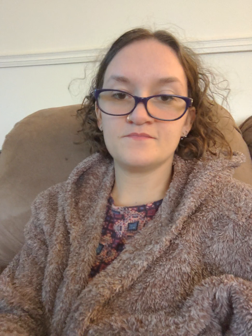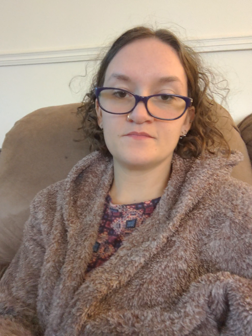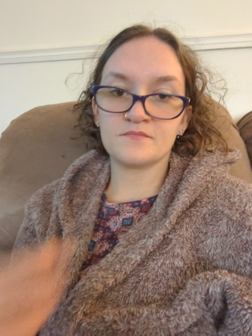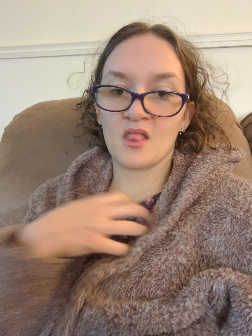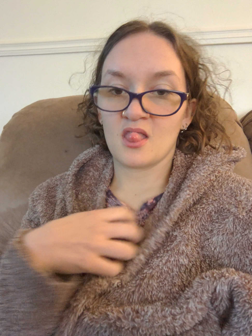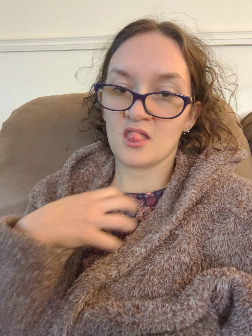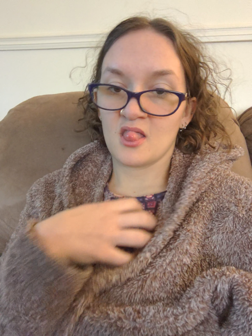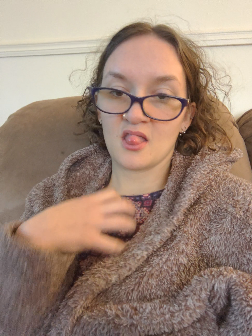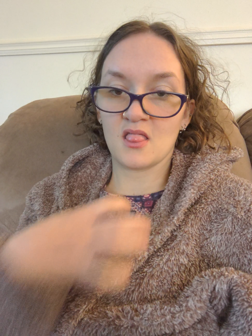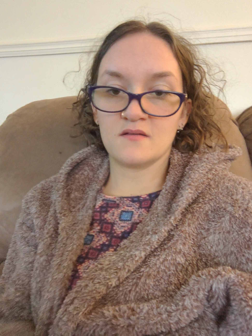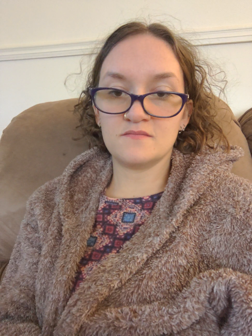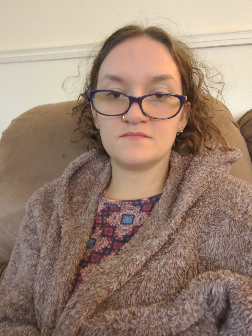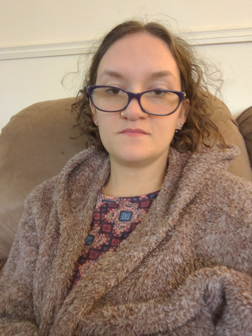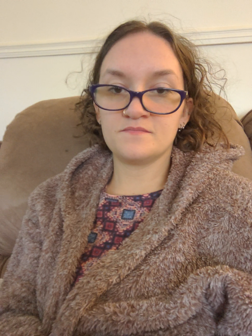yucky